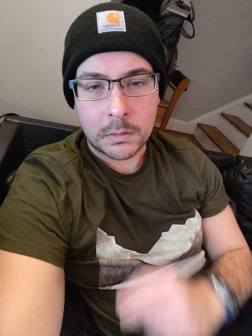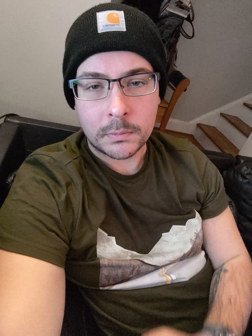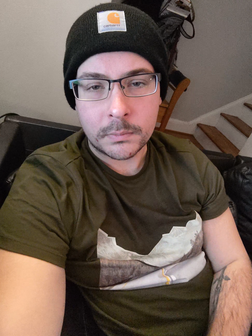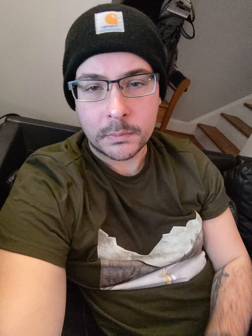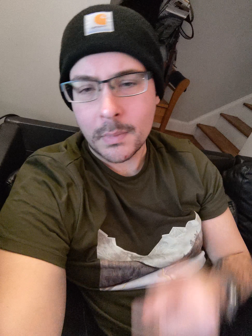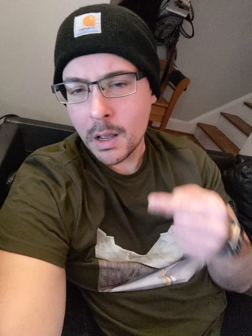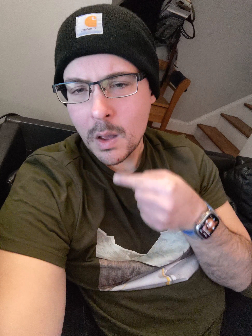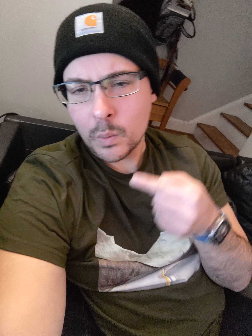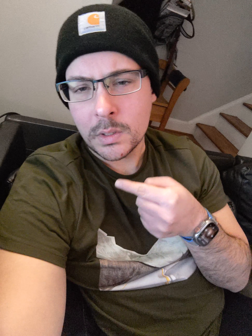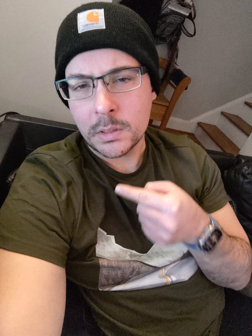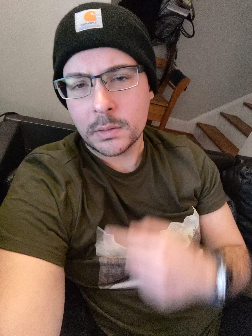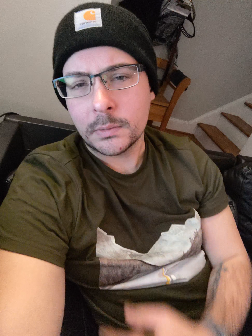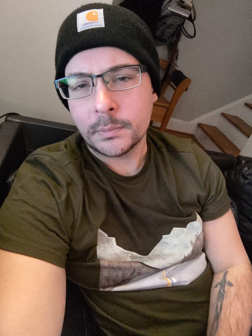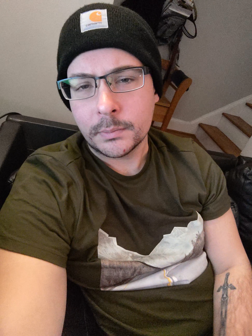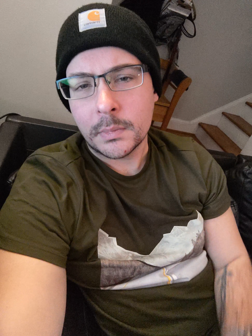owie